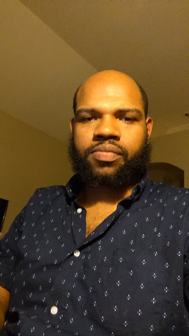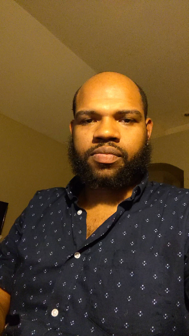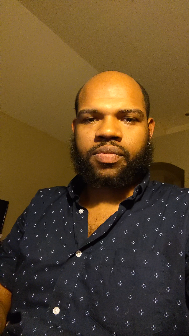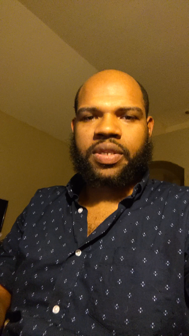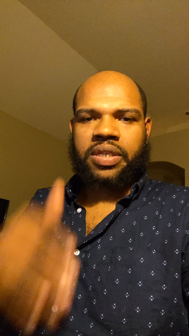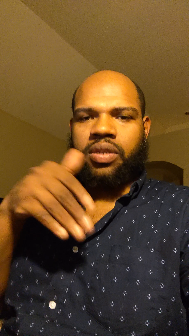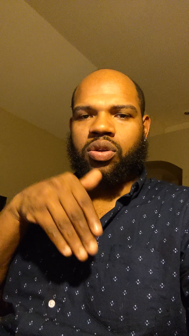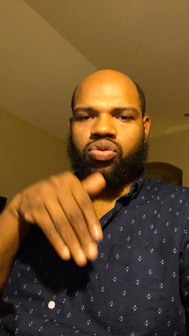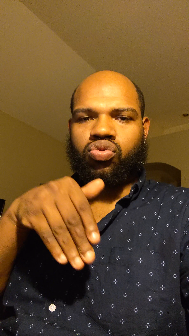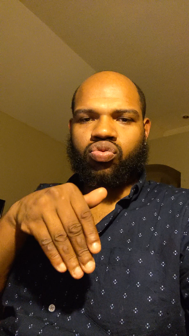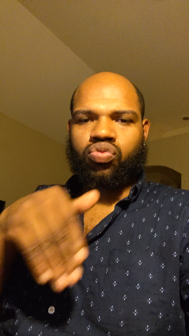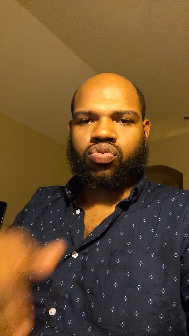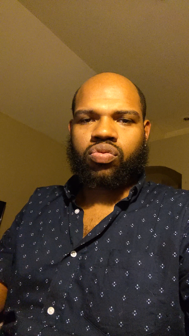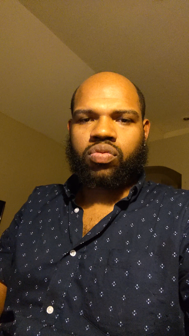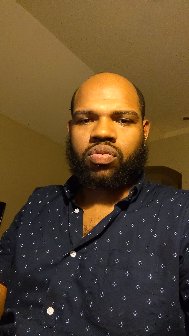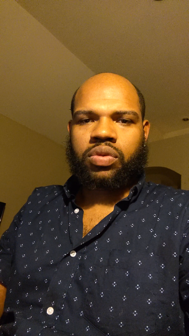doctor